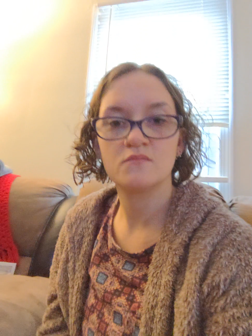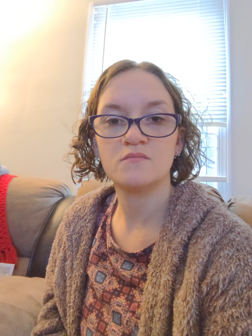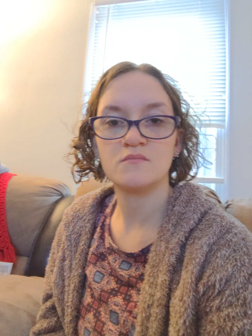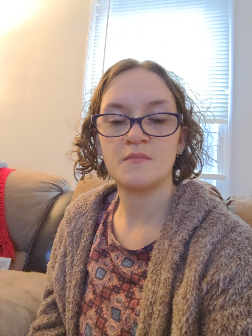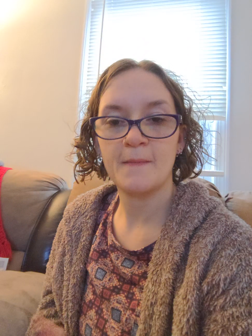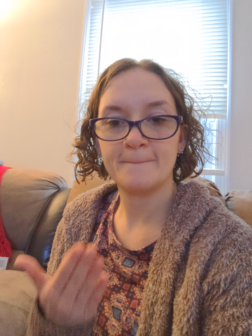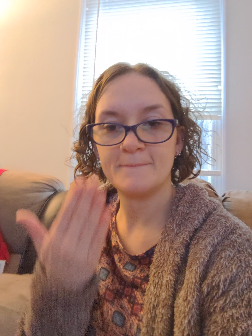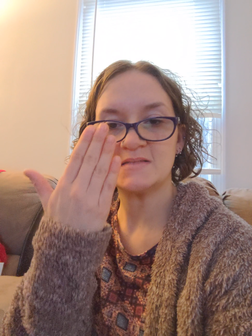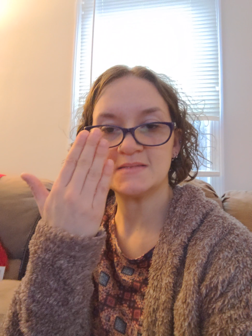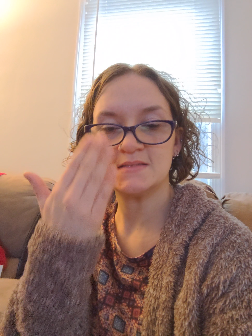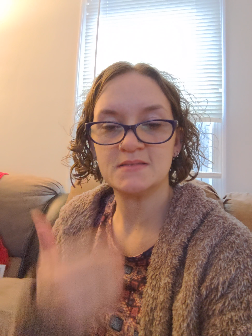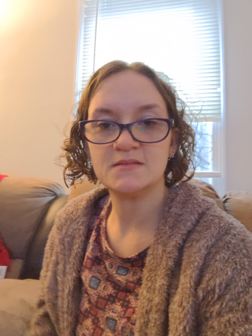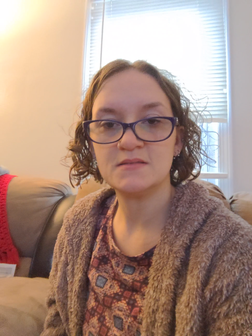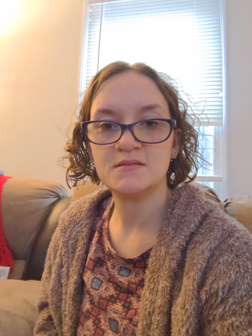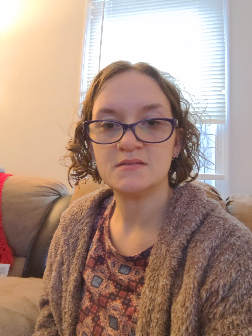mitten